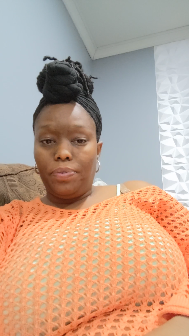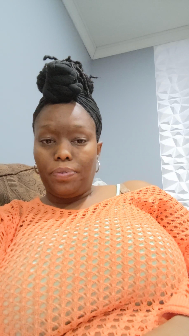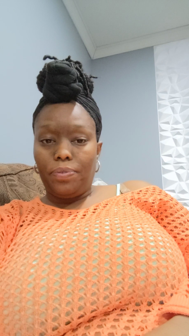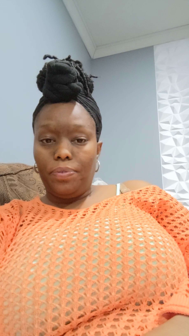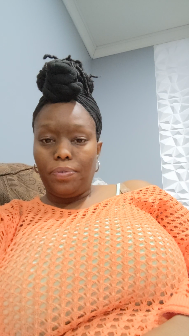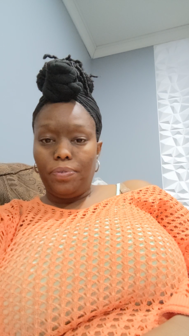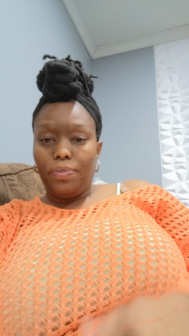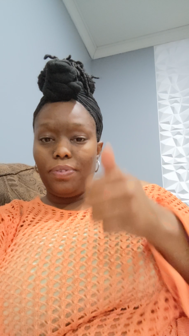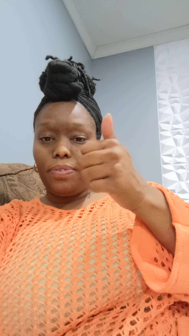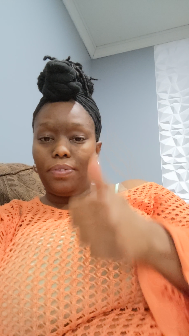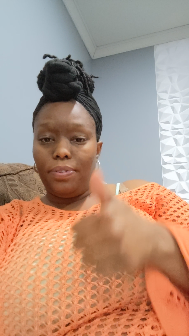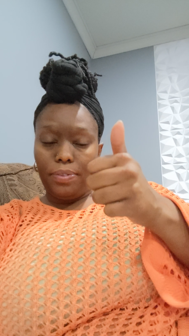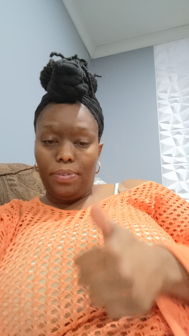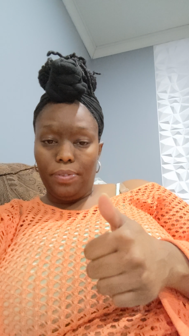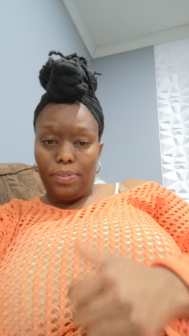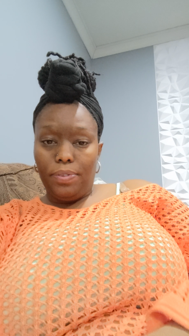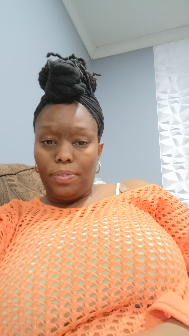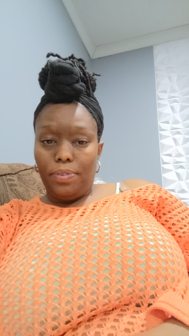each